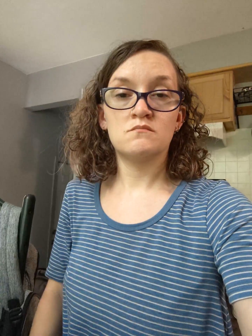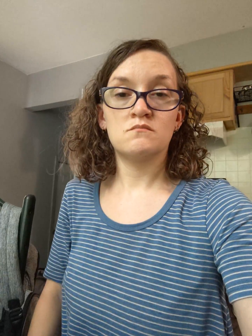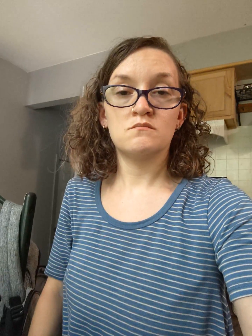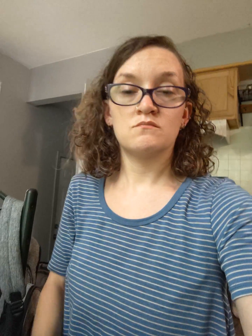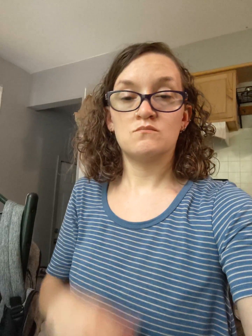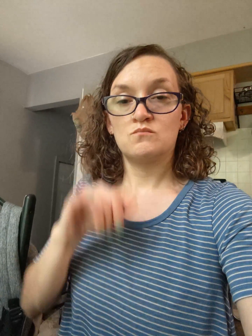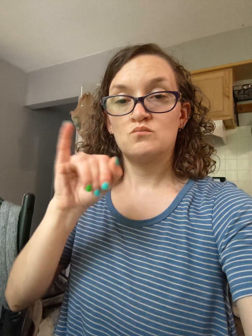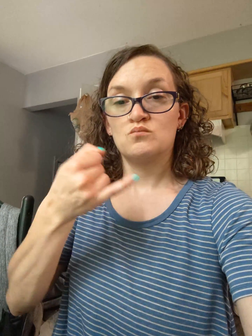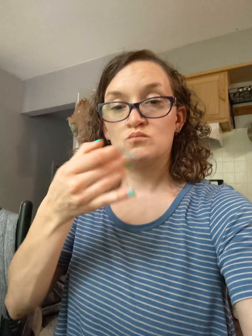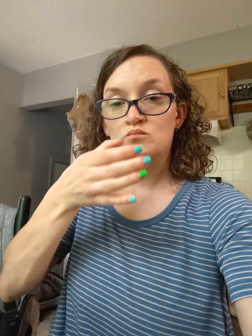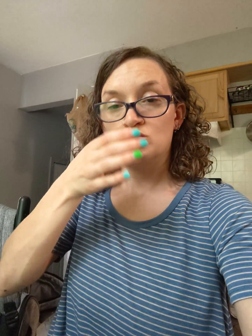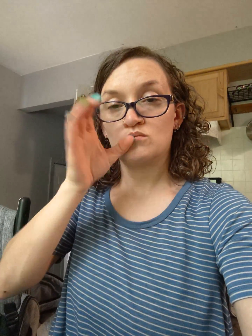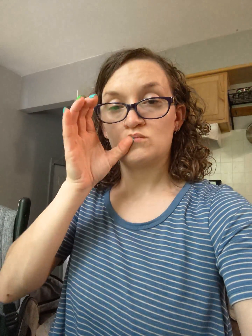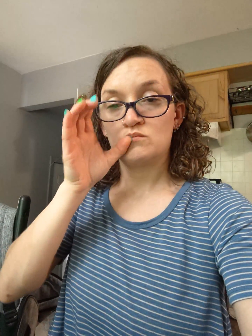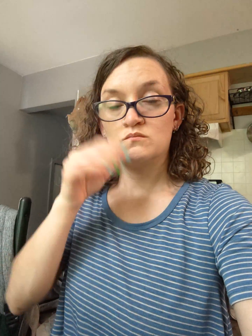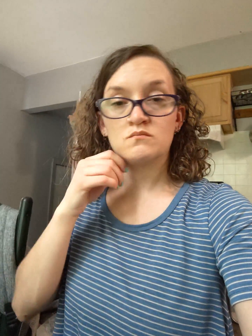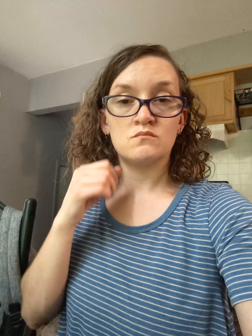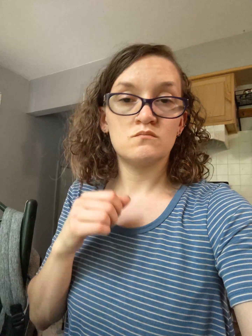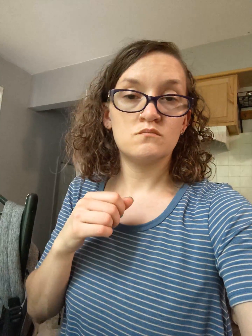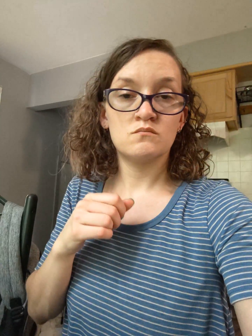juice